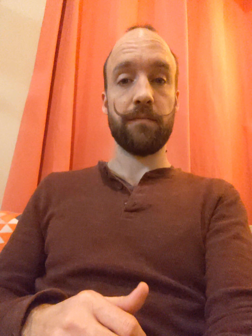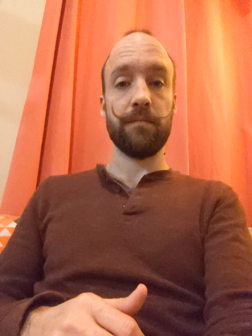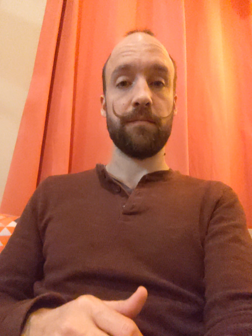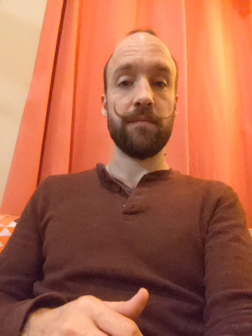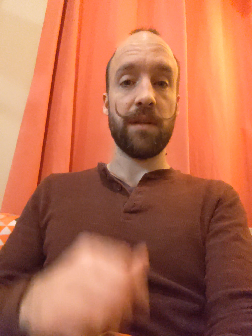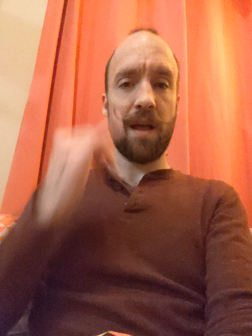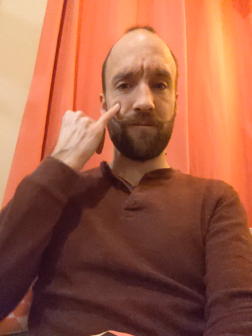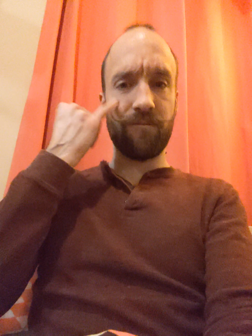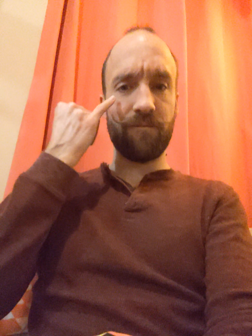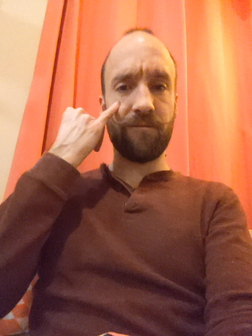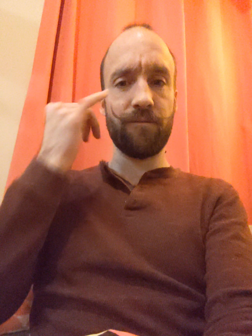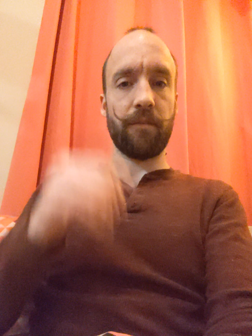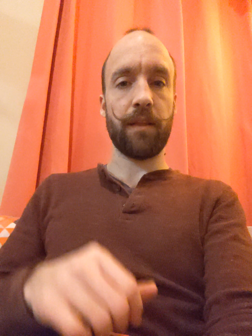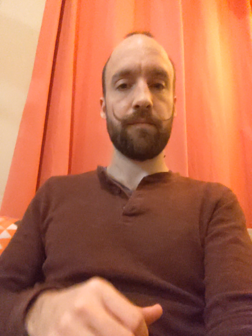if